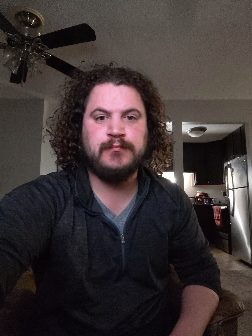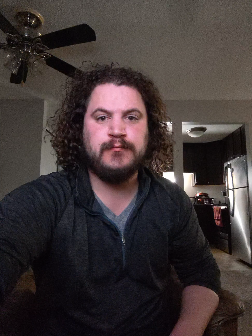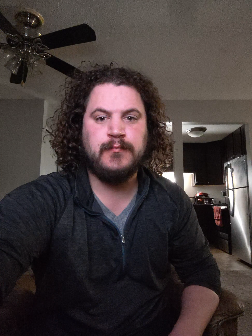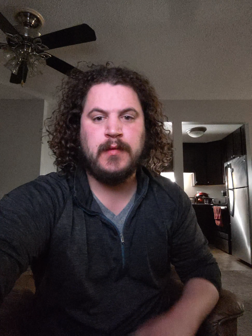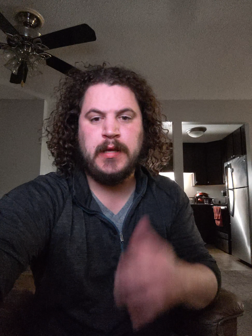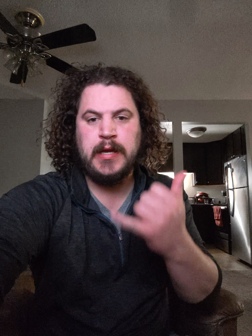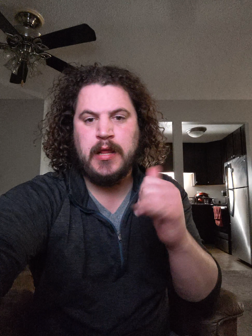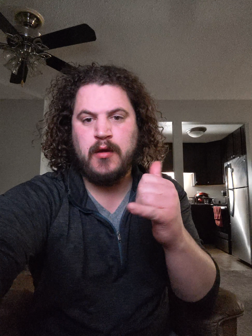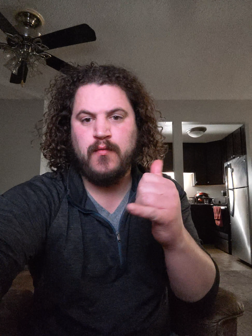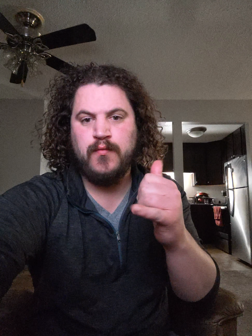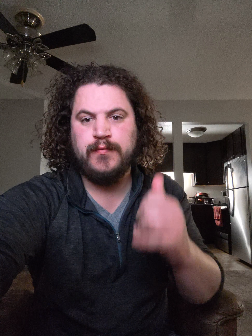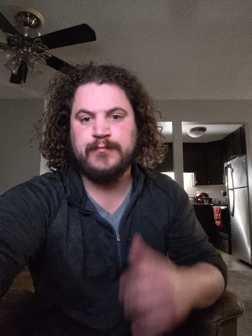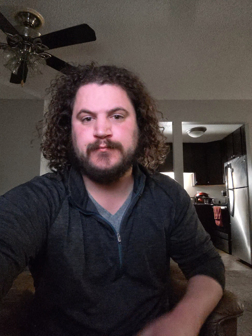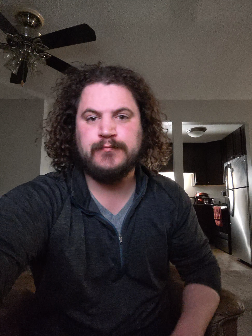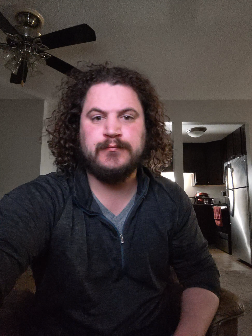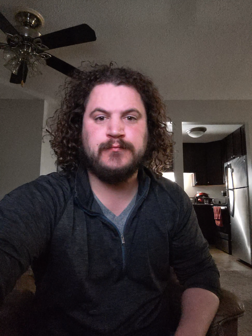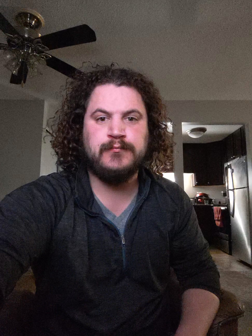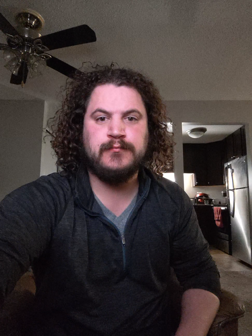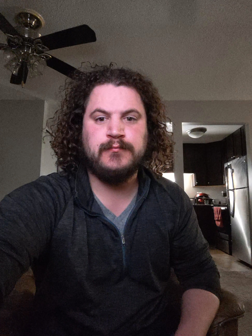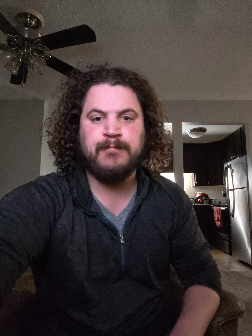yellow